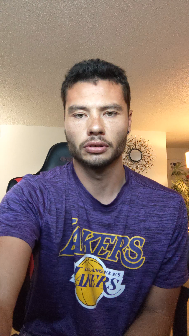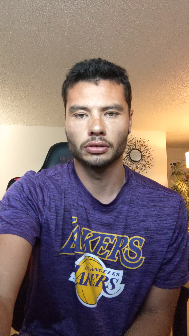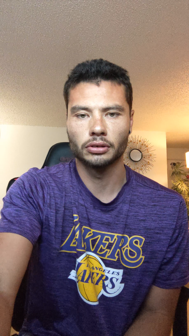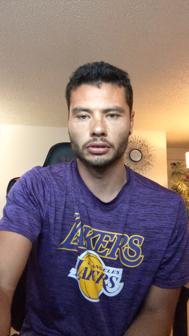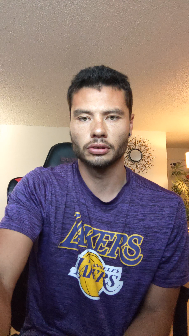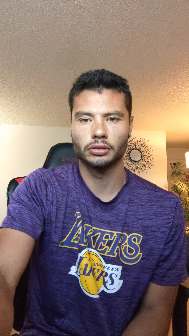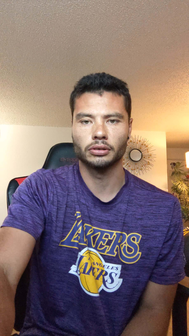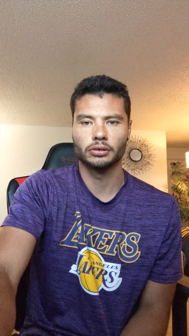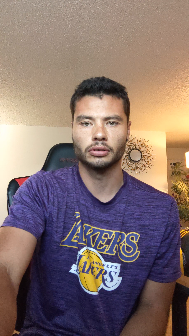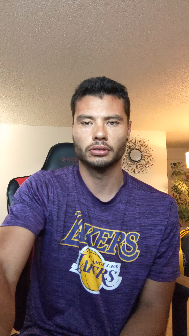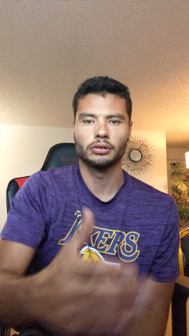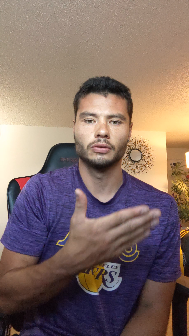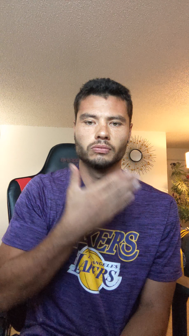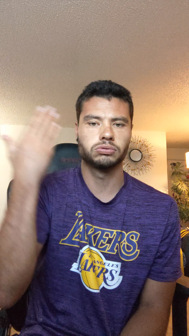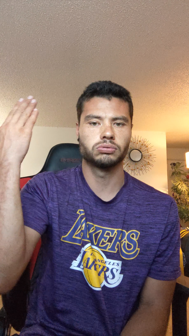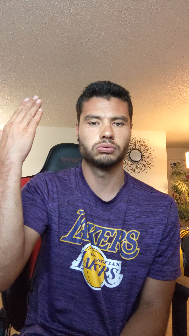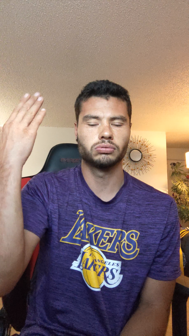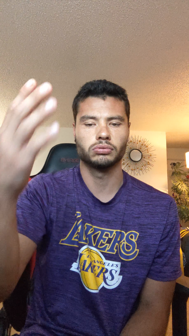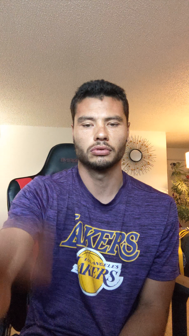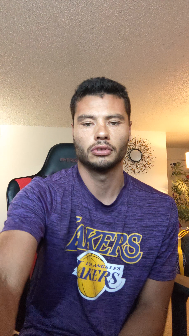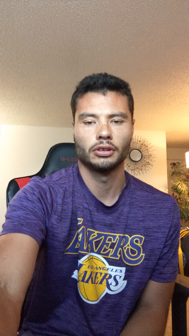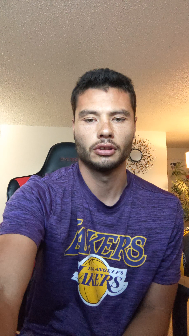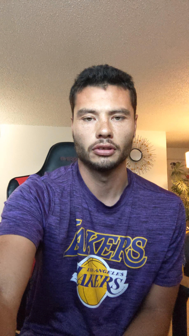all gone